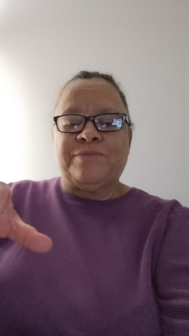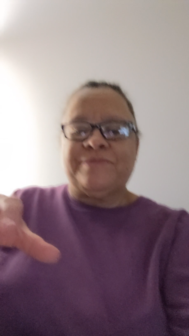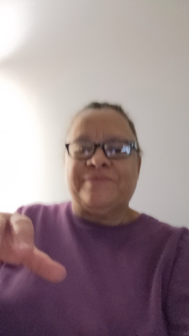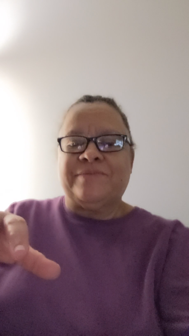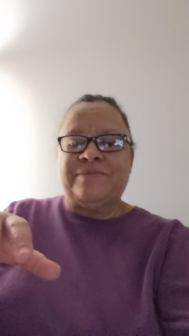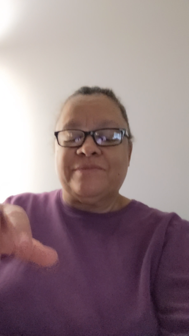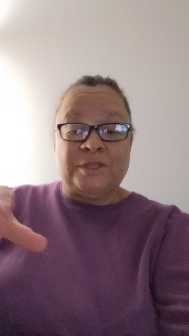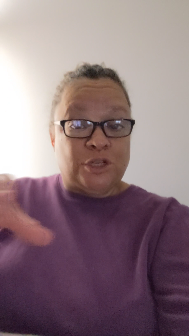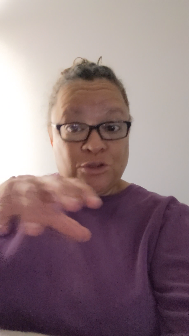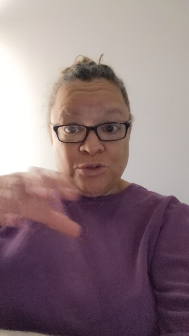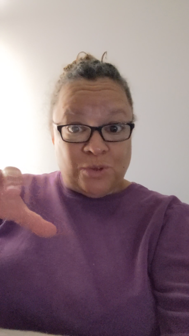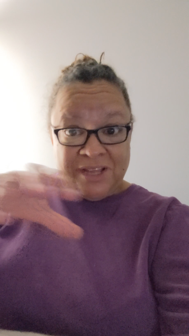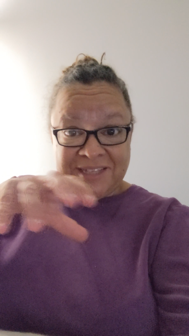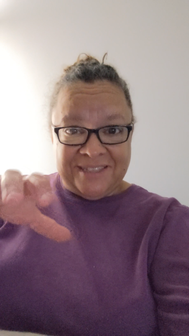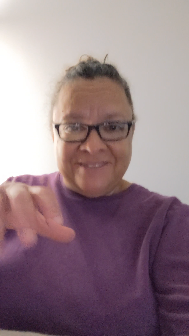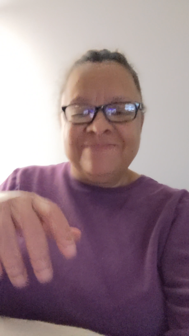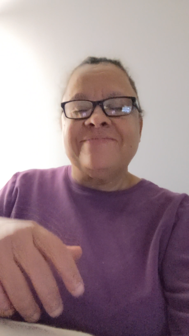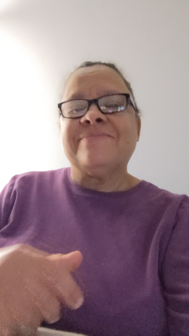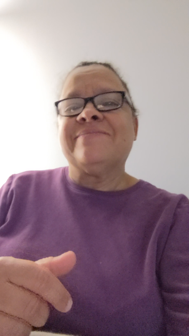does